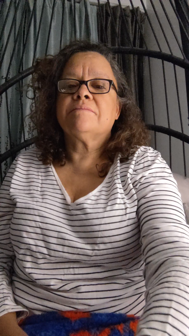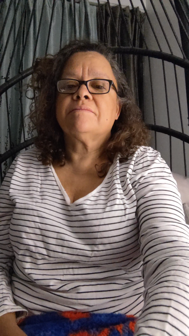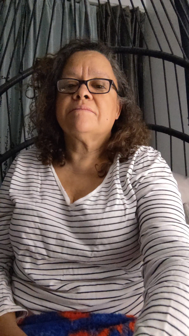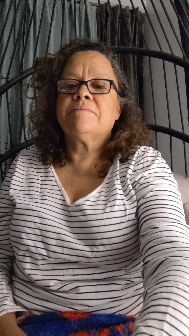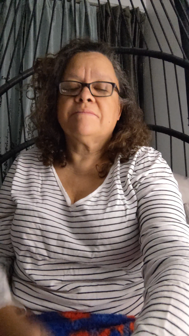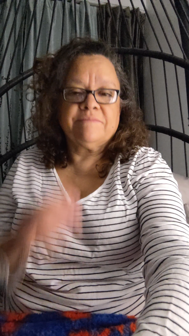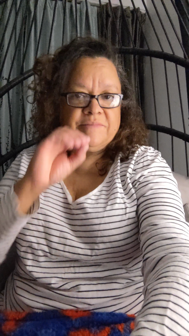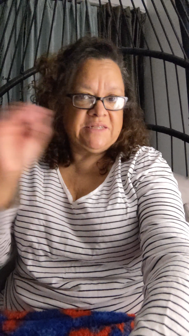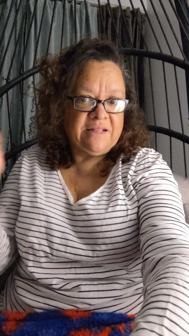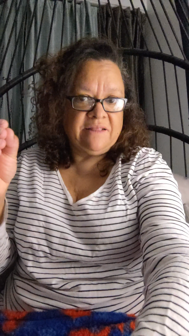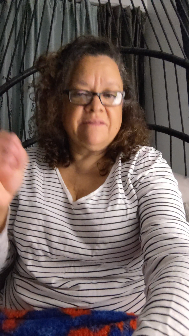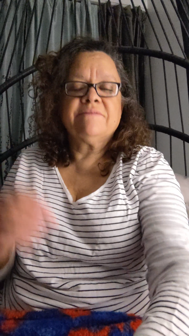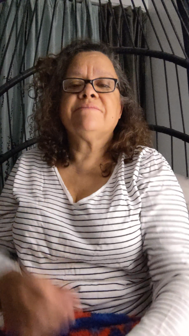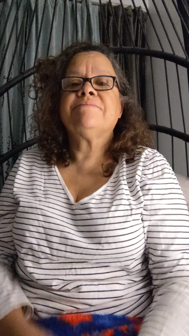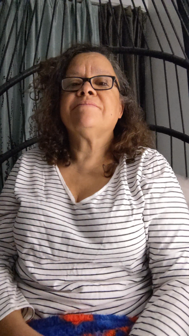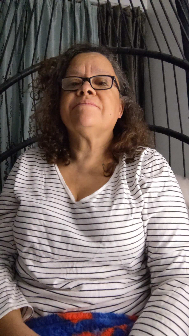none